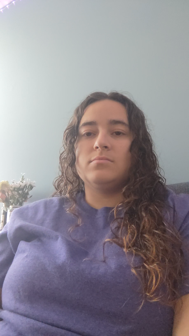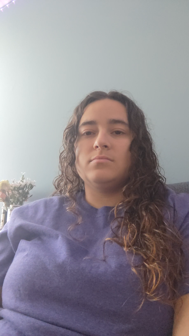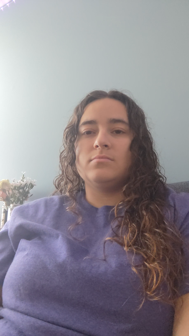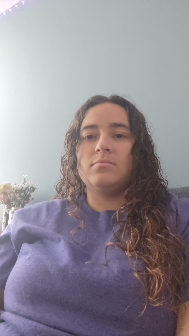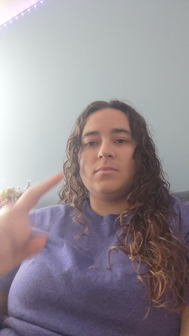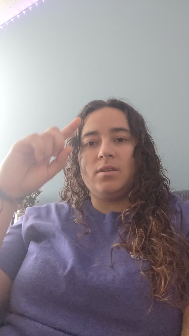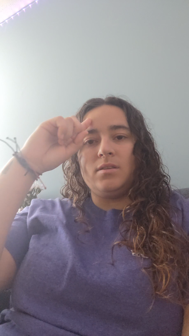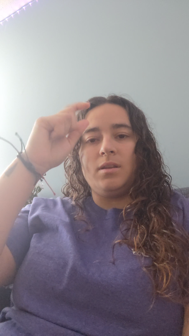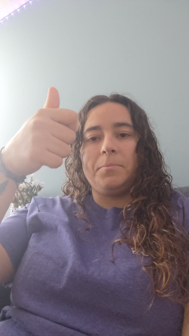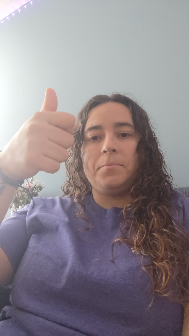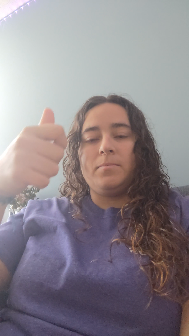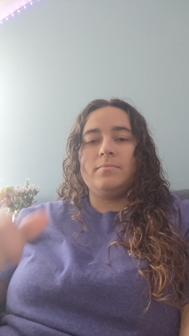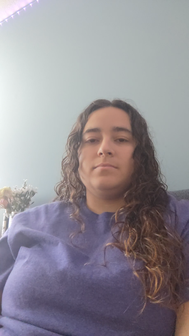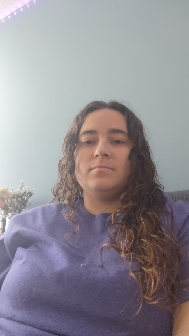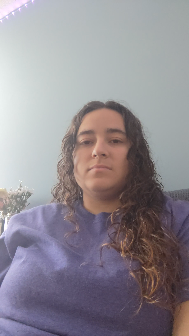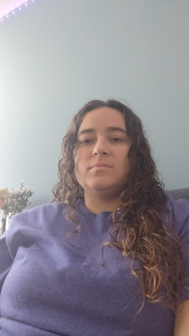dime